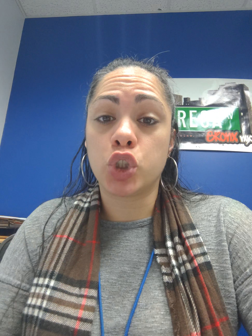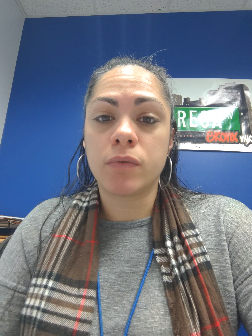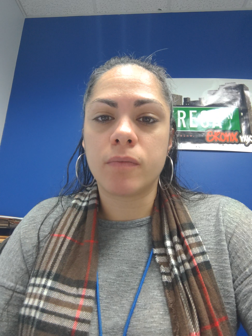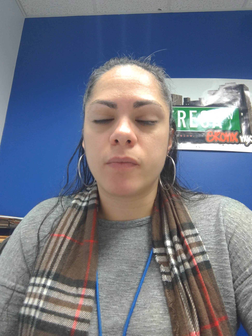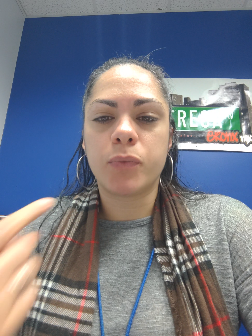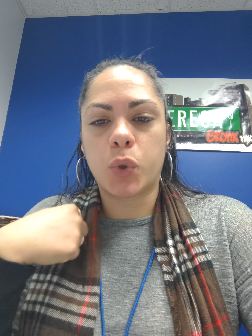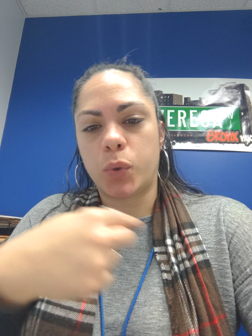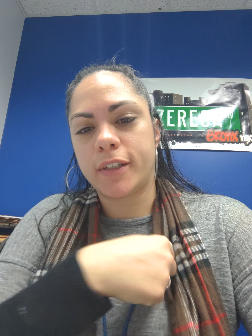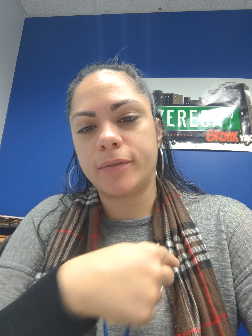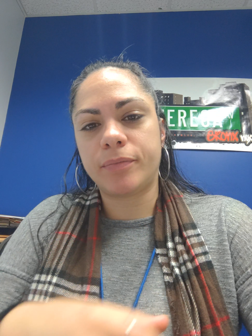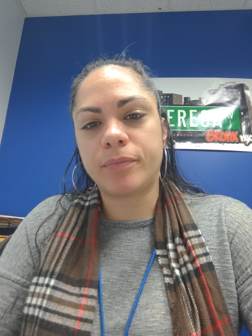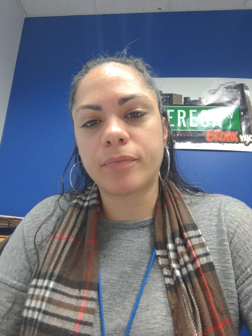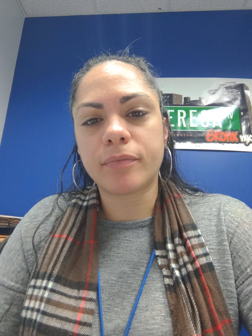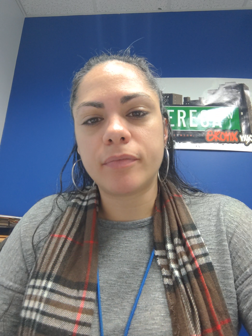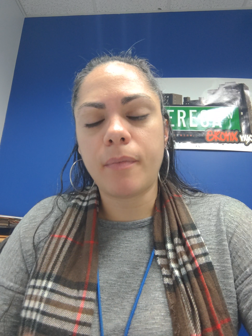we